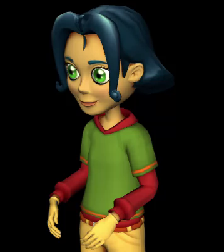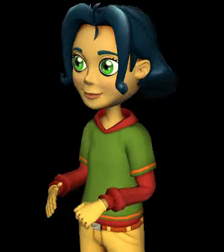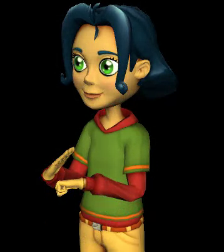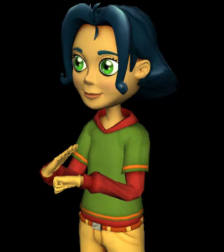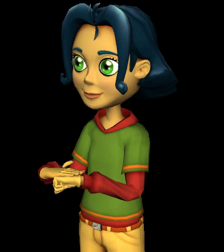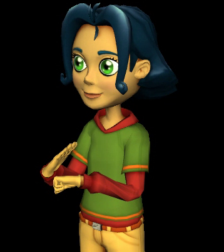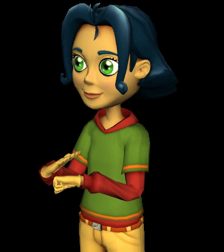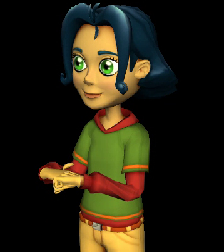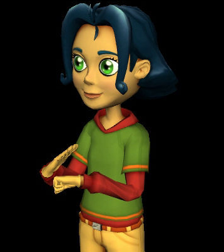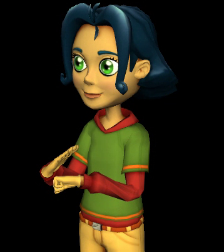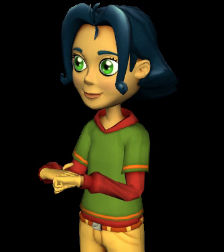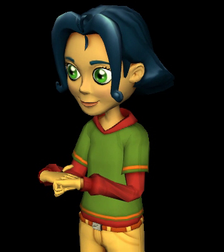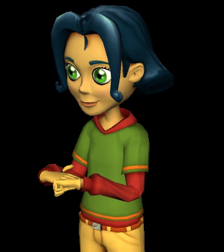يسار